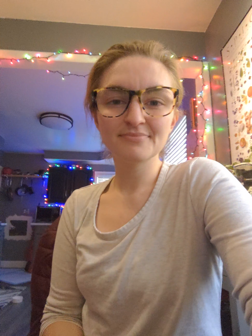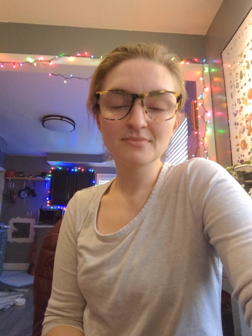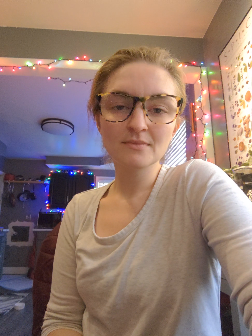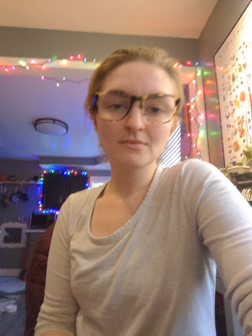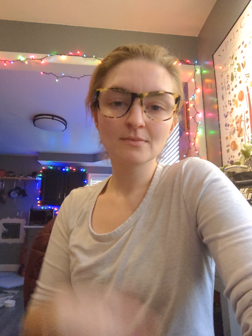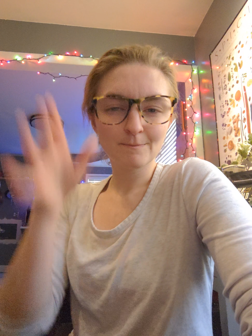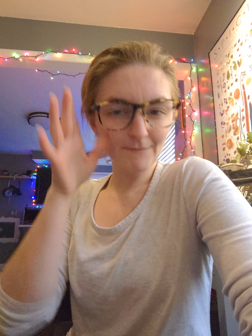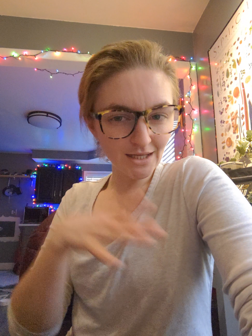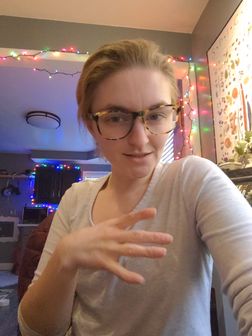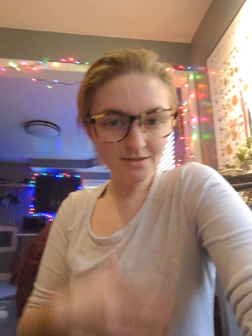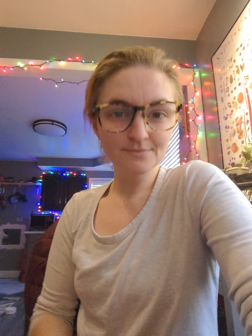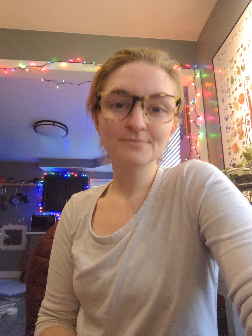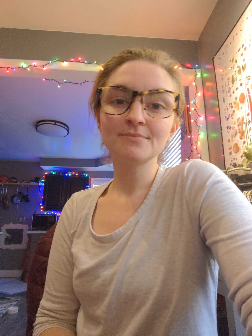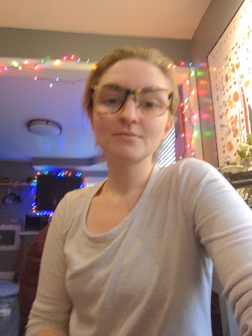man